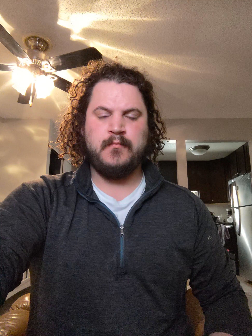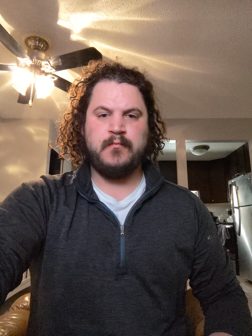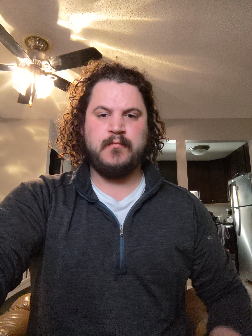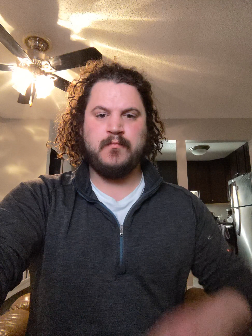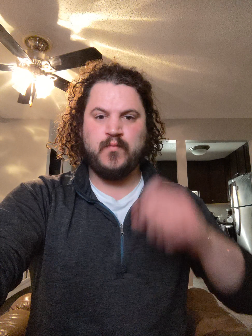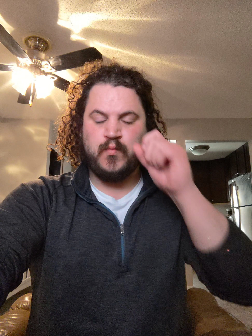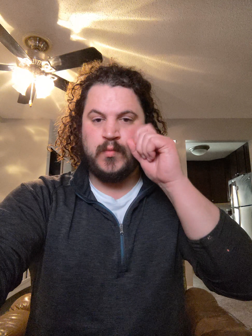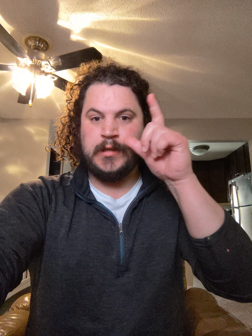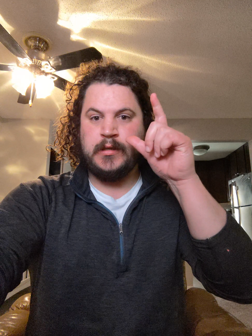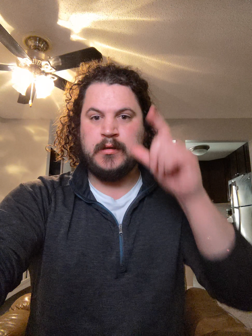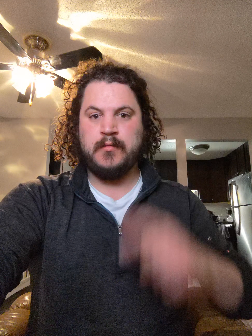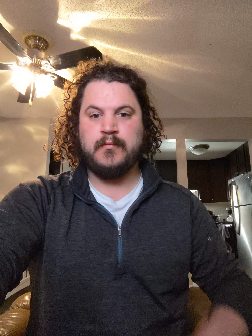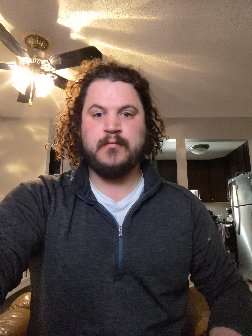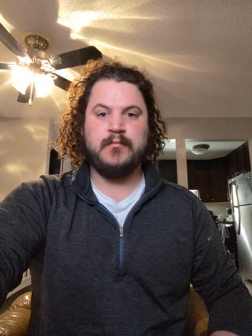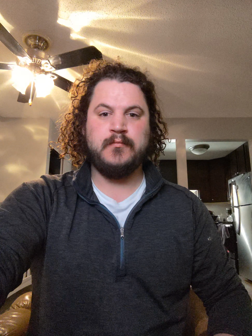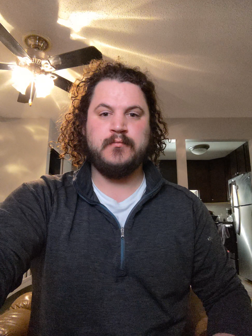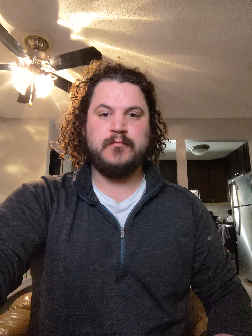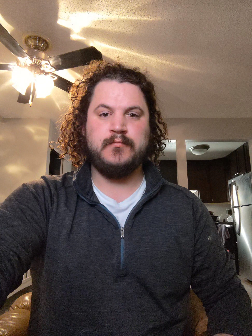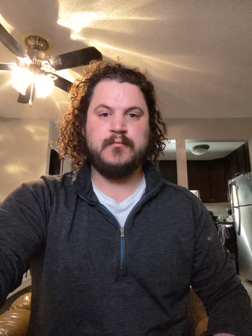wake